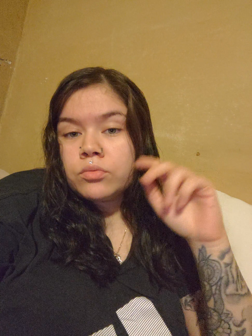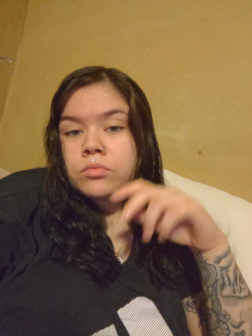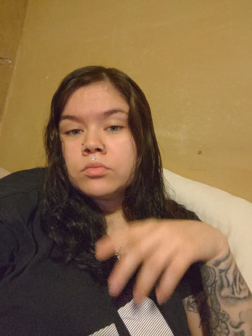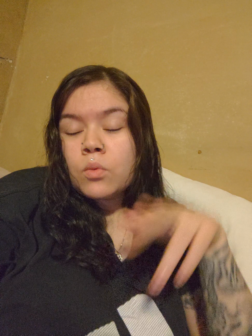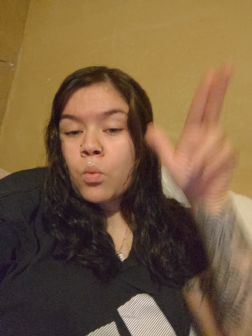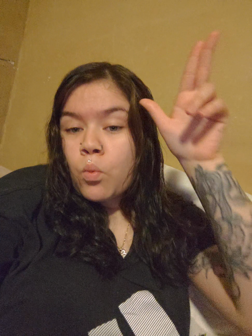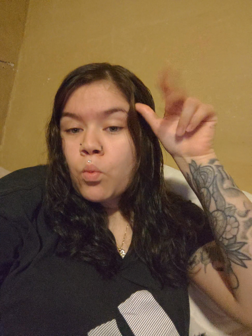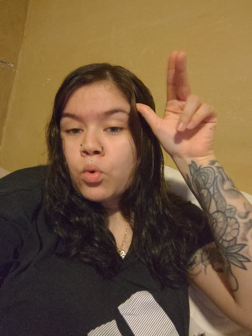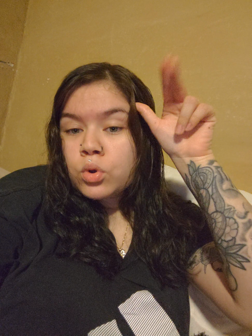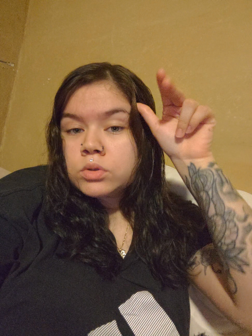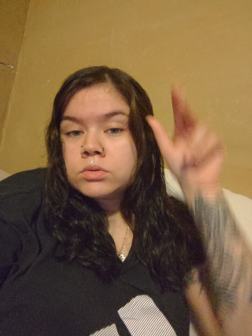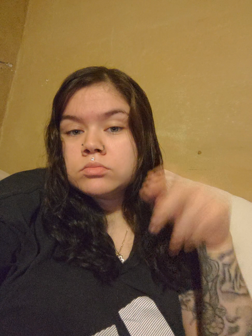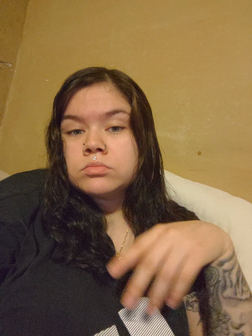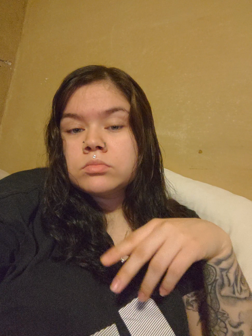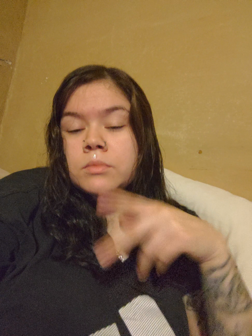horse